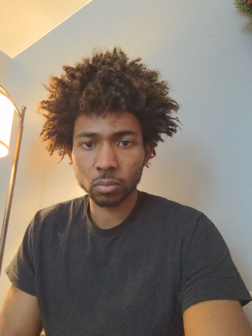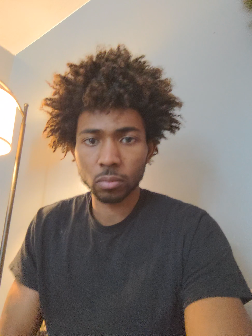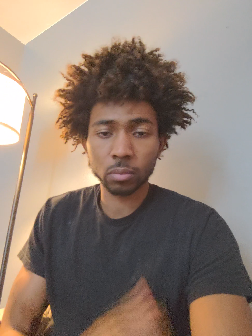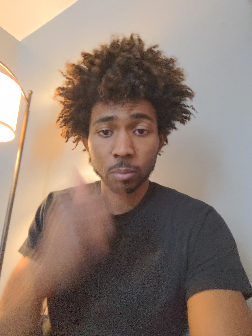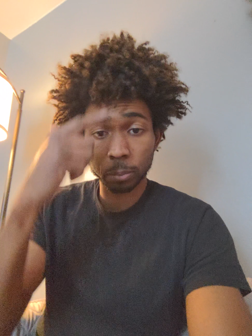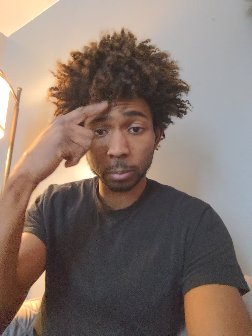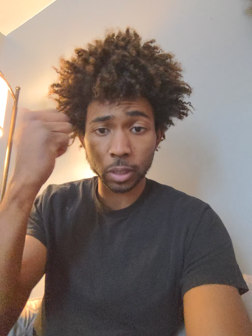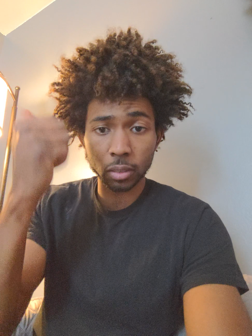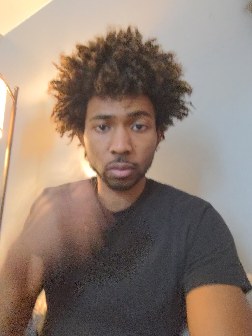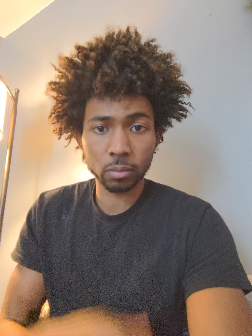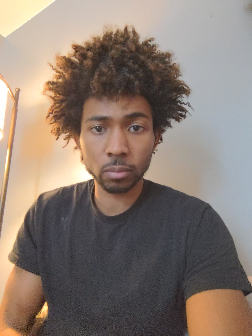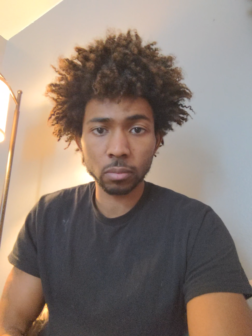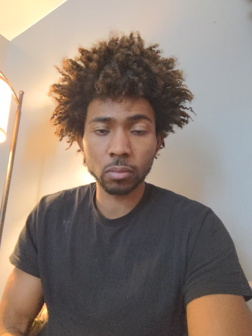because